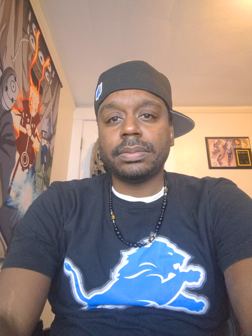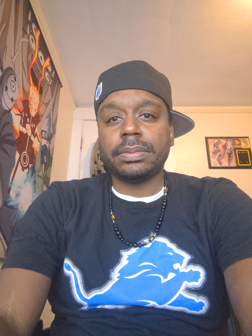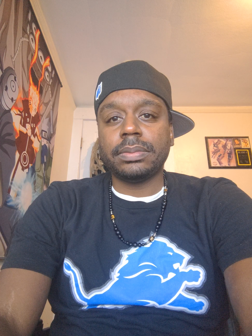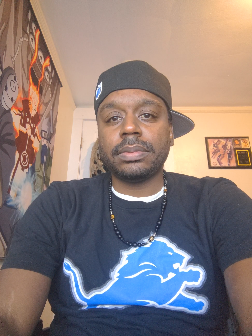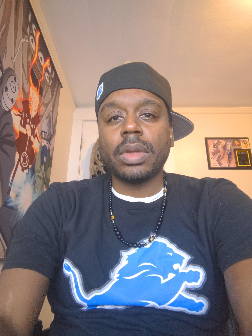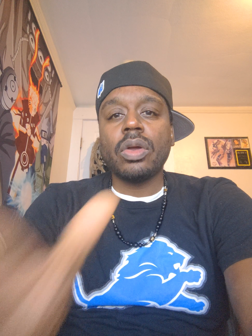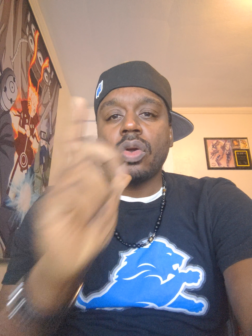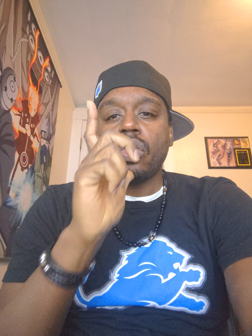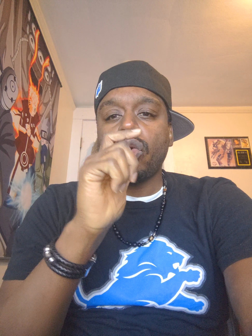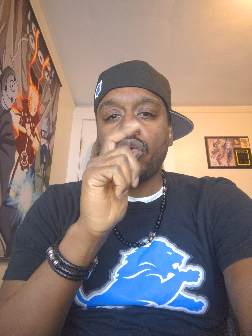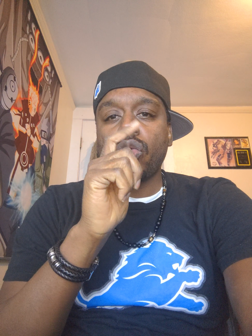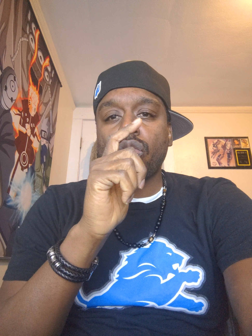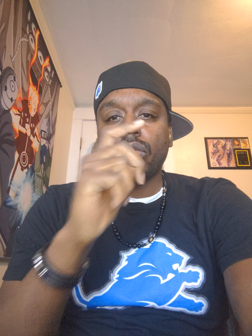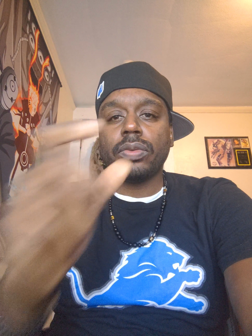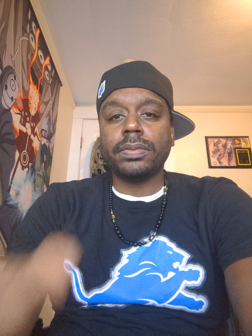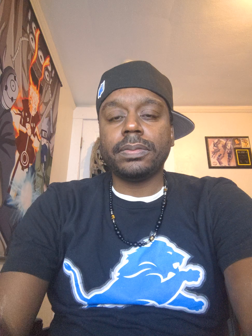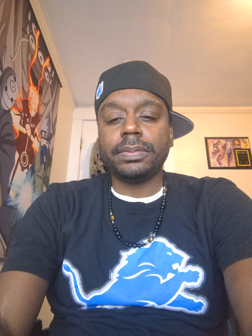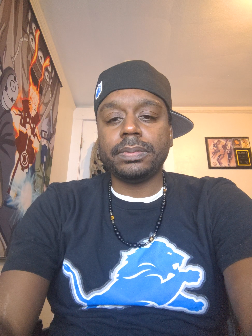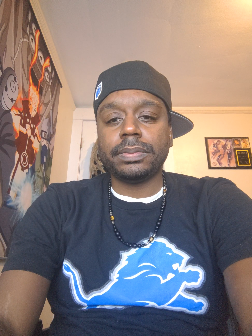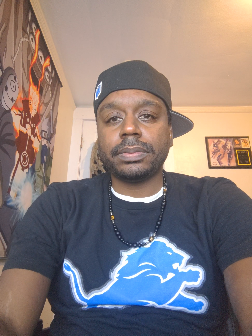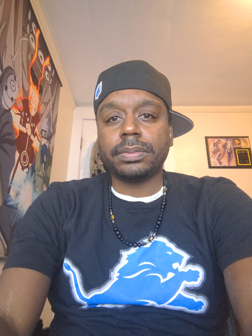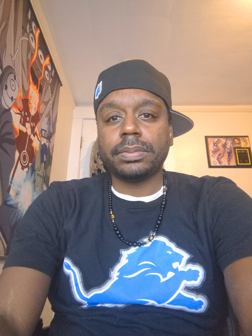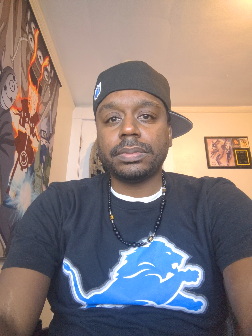who